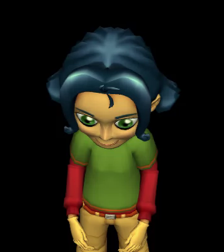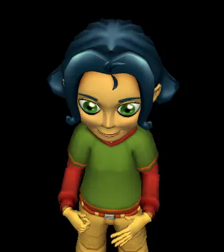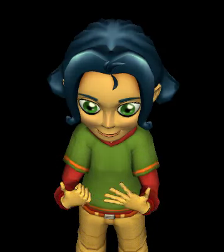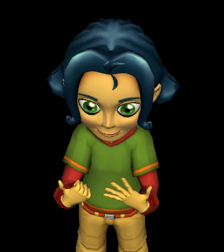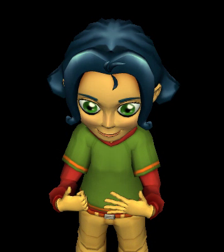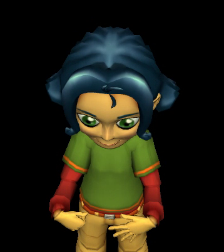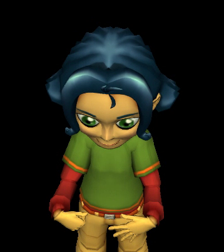16